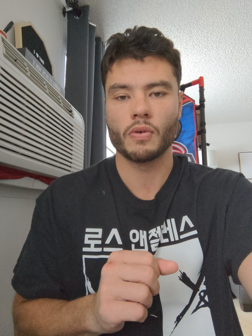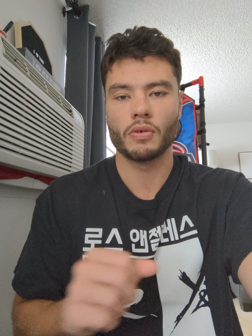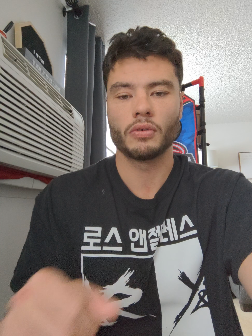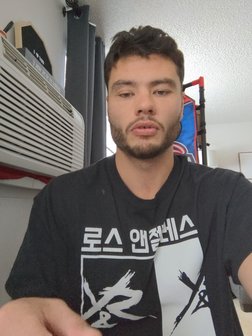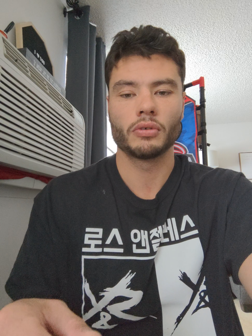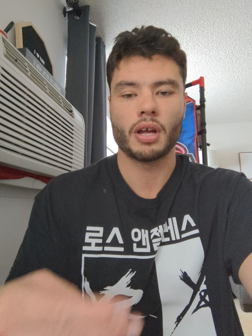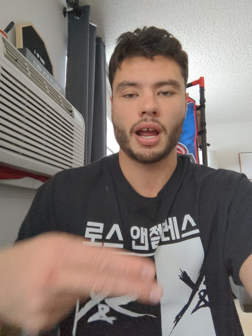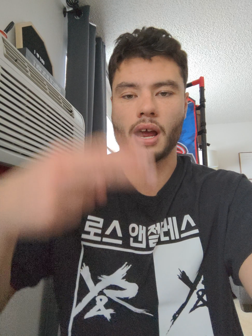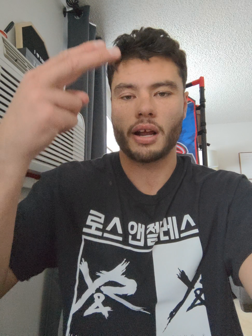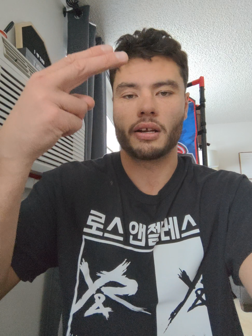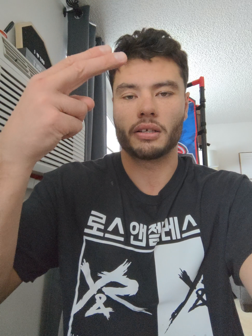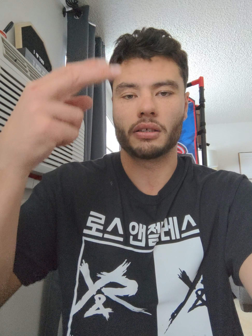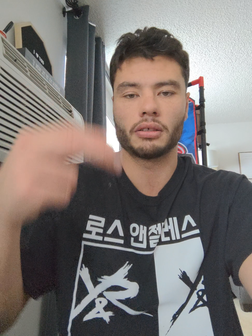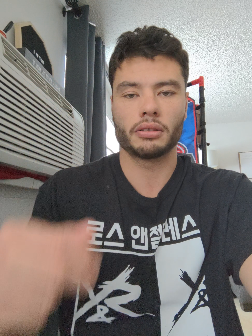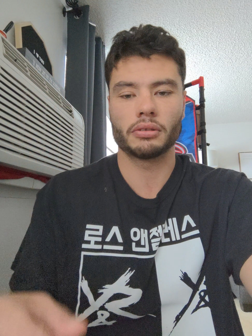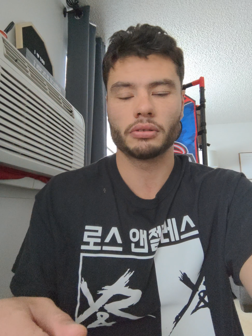high